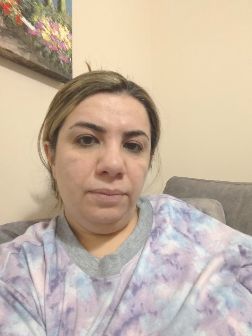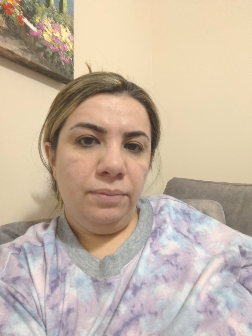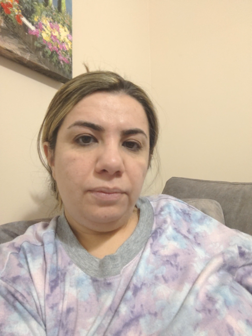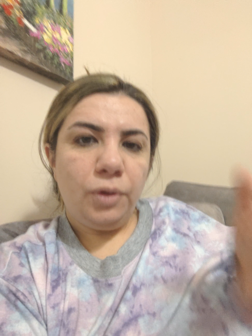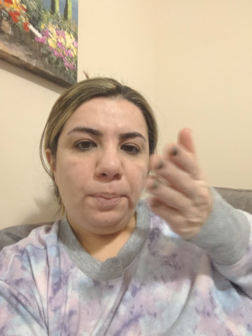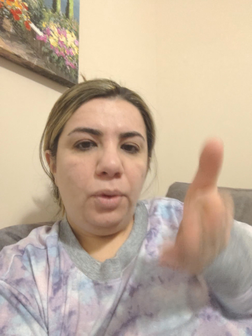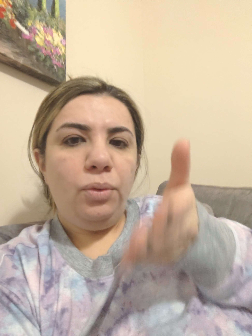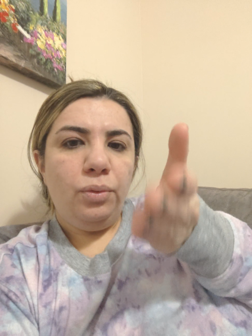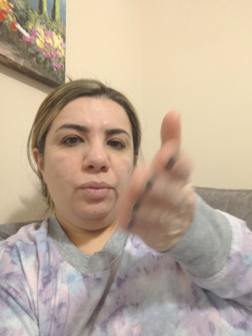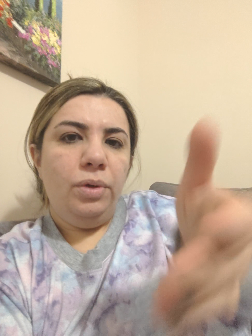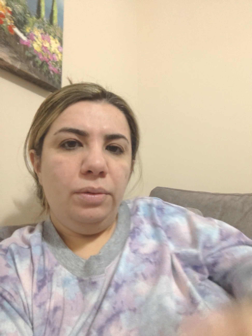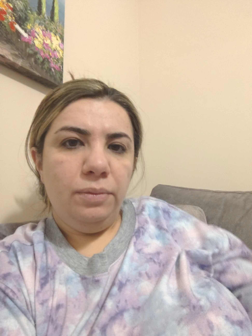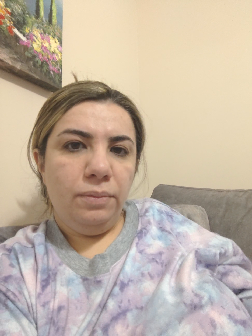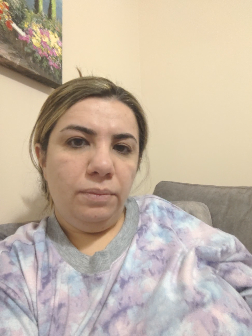boat